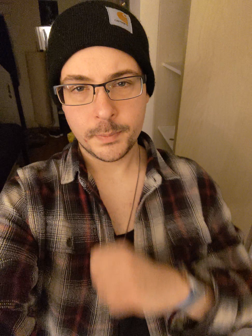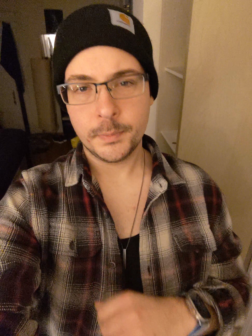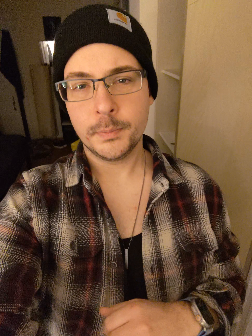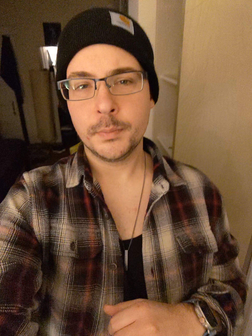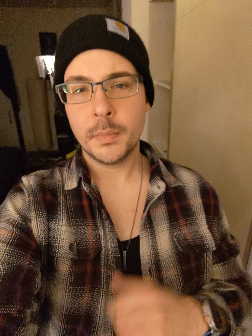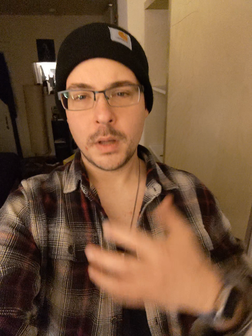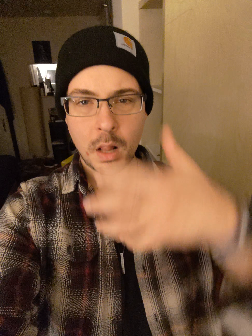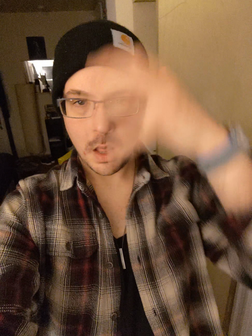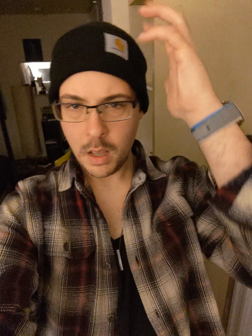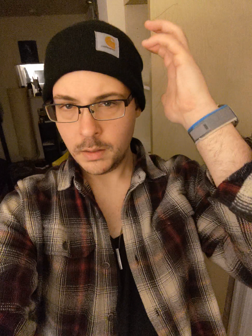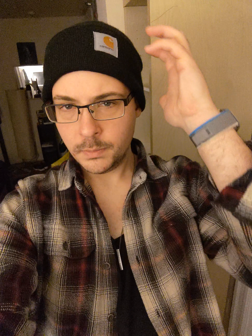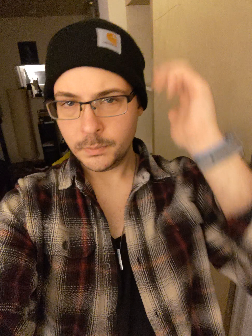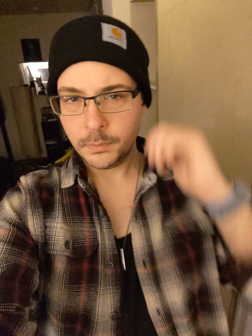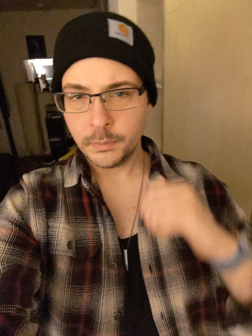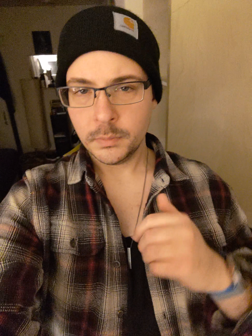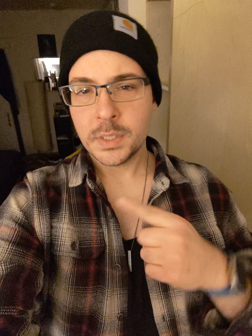lion